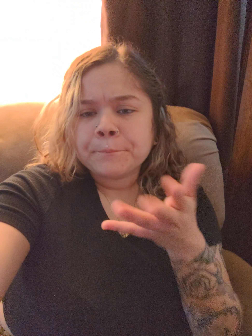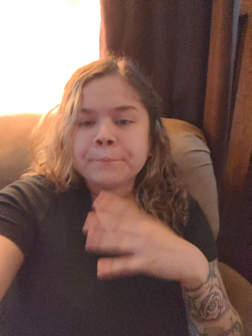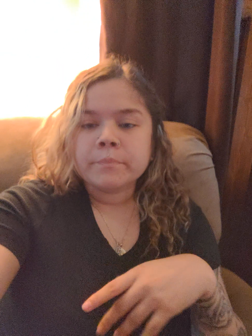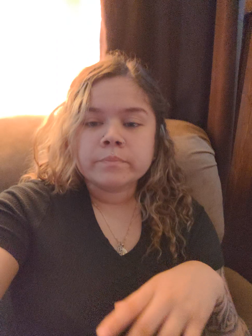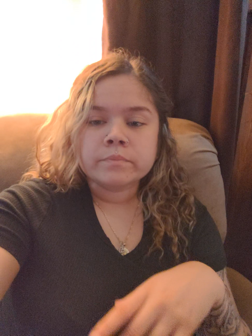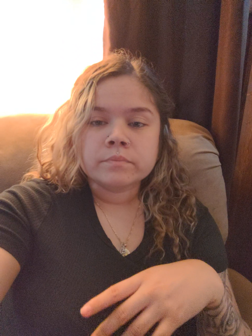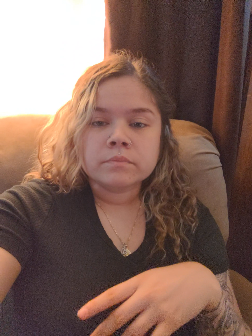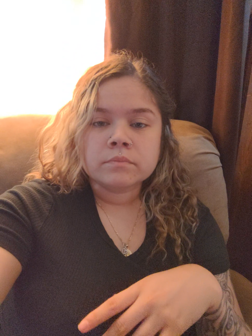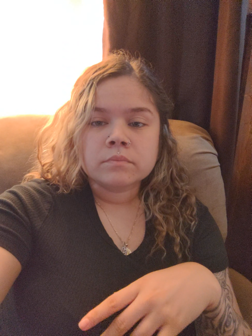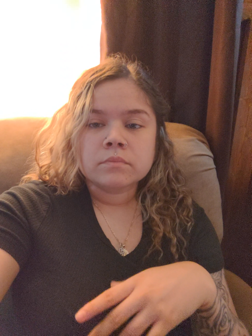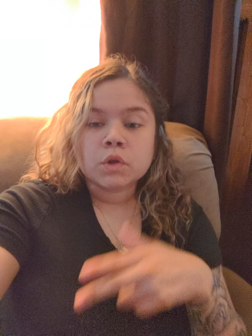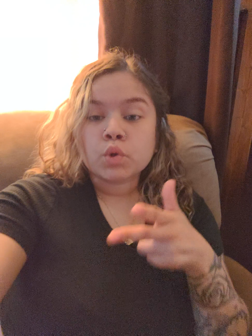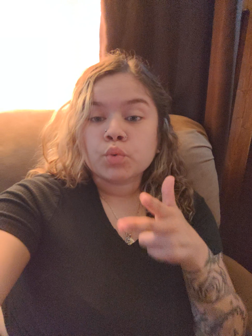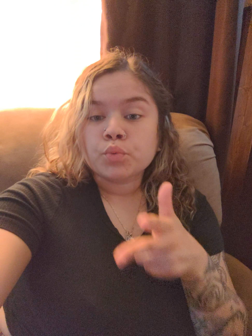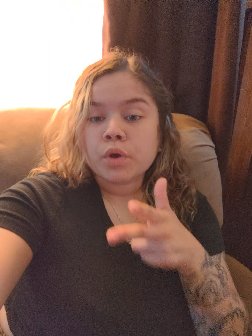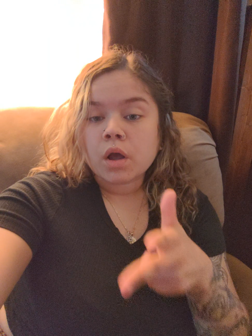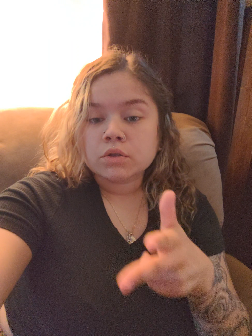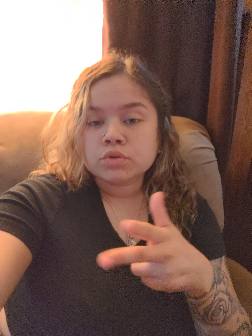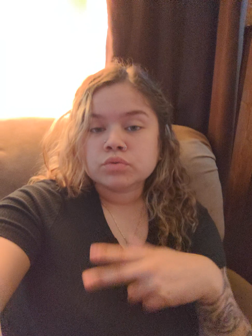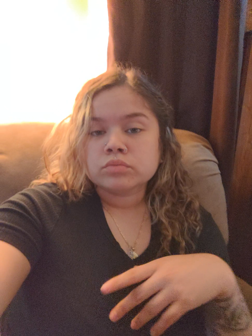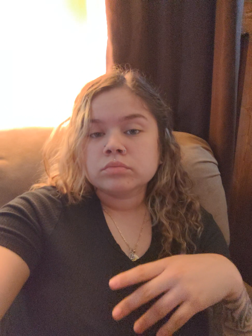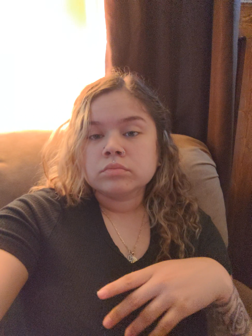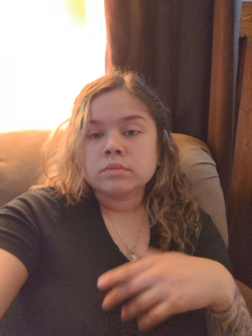garage